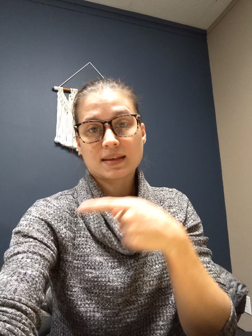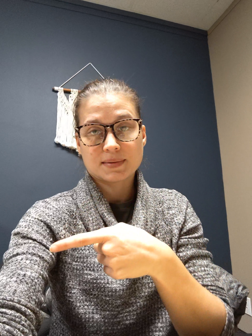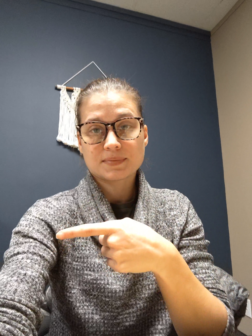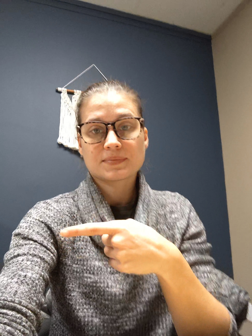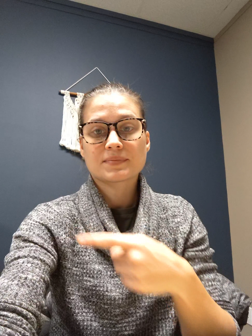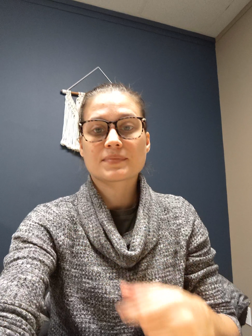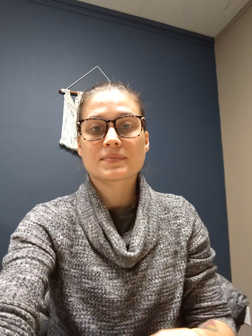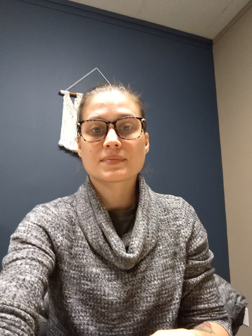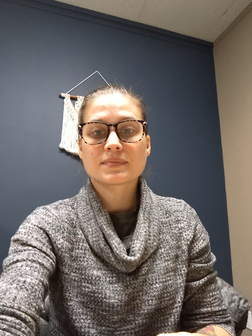he/she/it